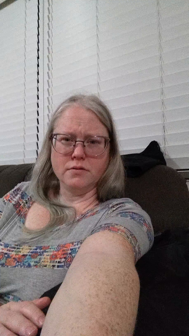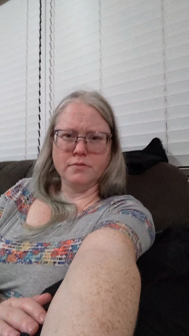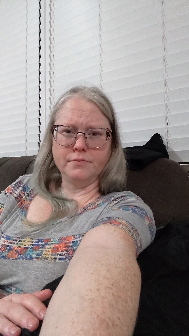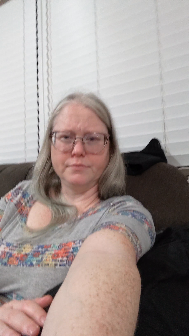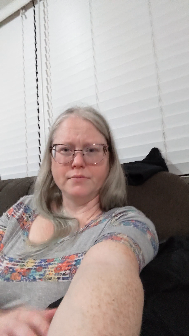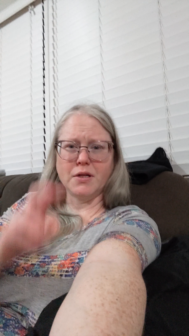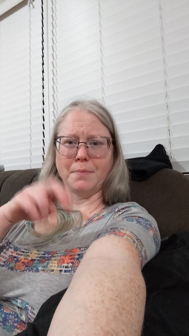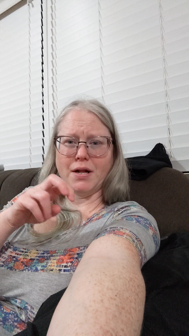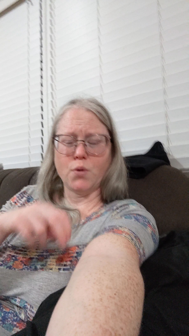potato